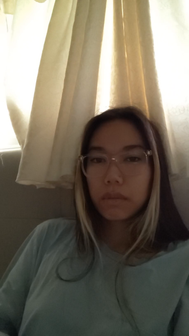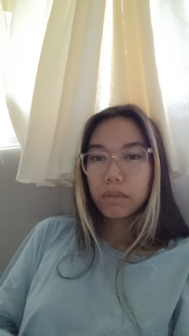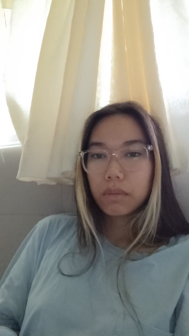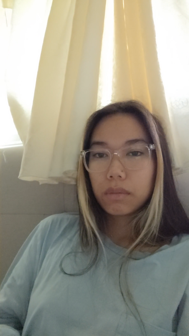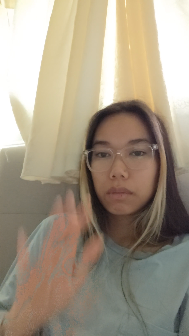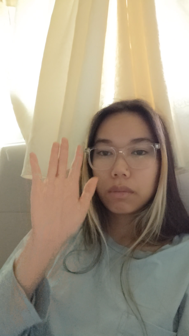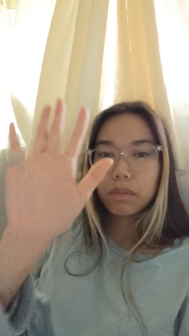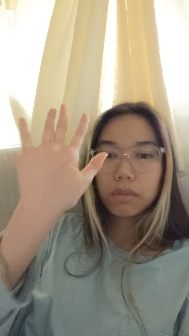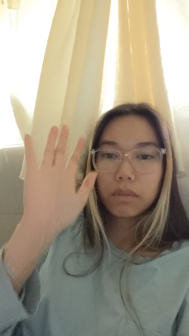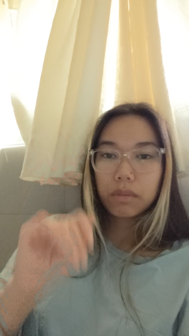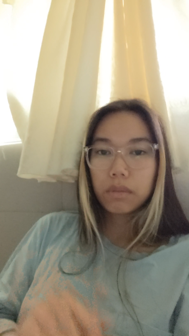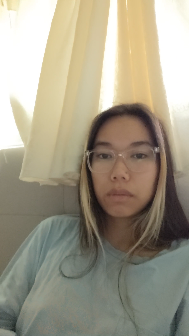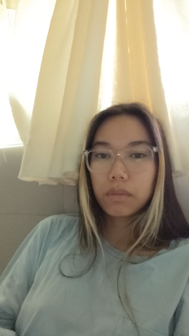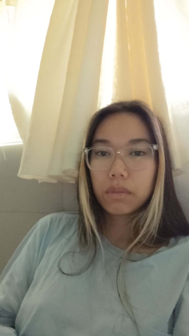give me five